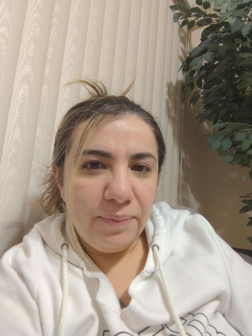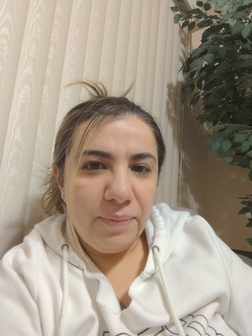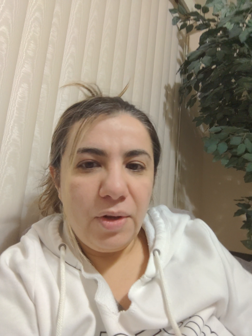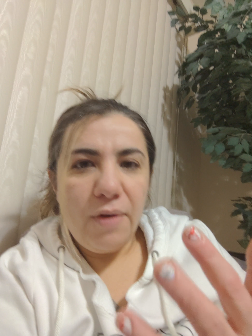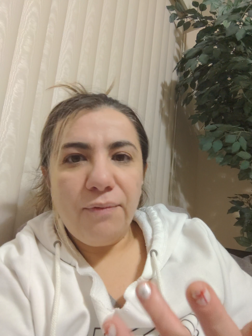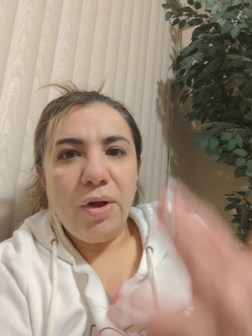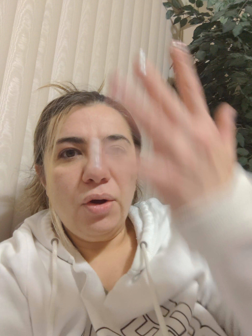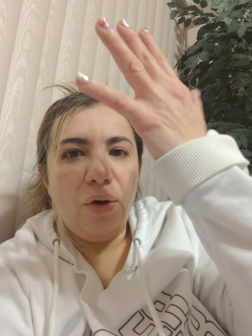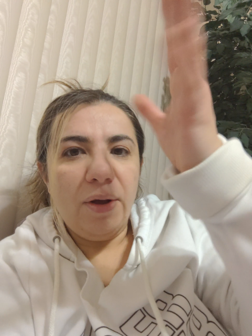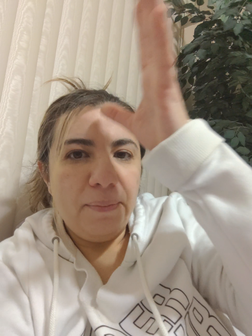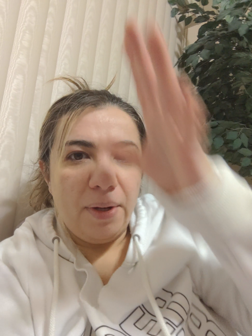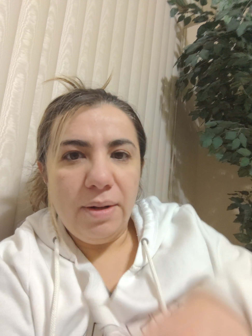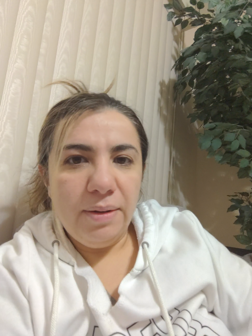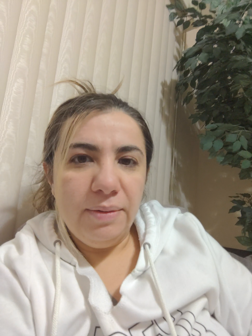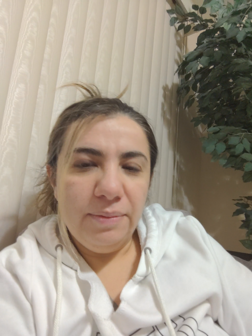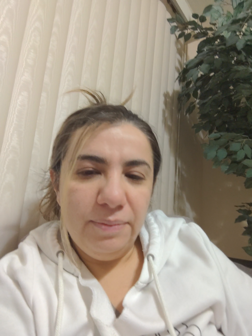fireman